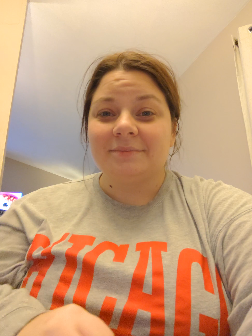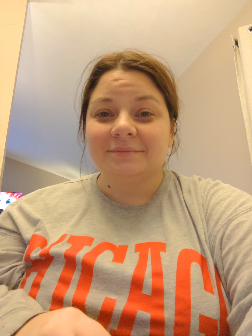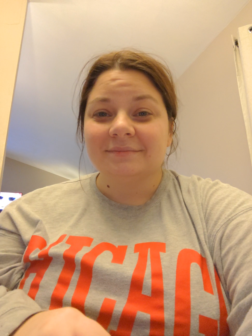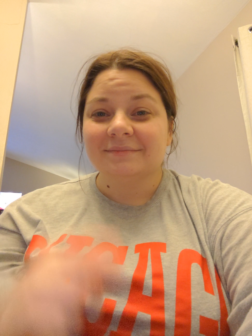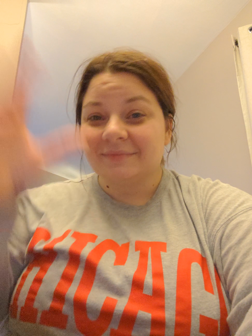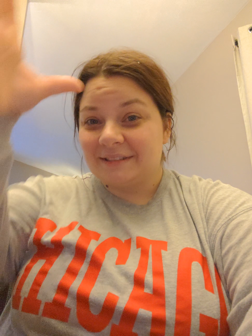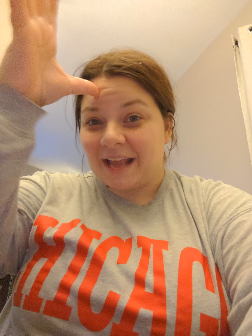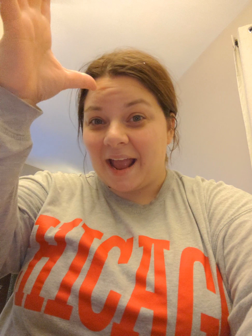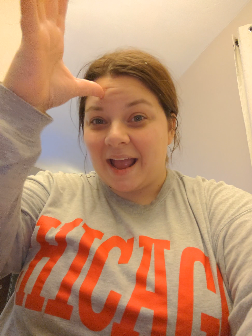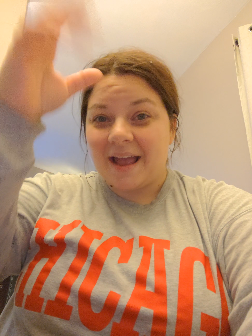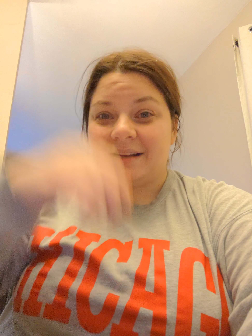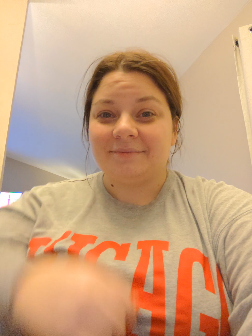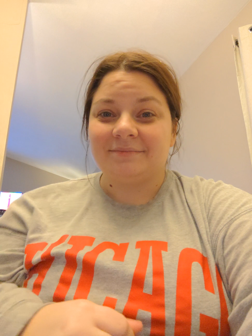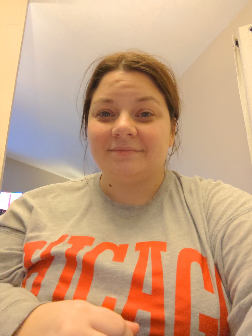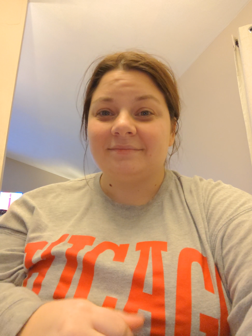dad